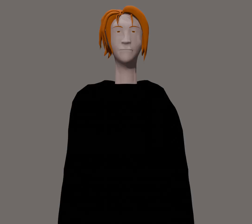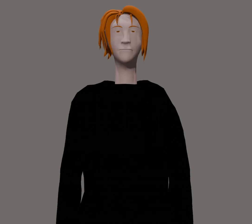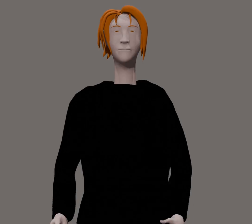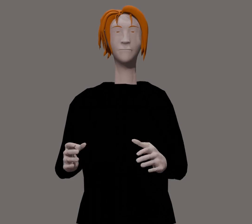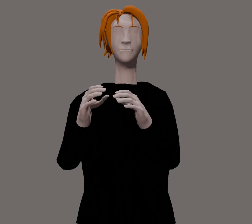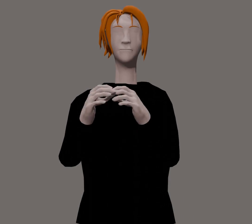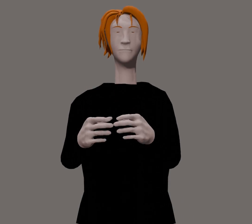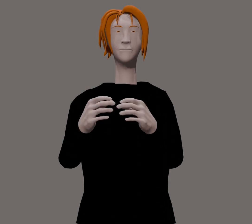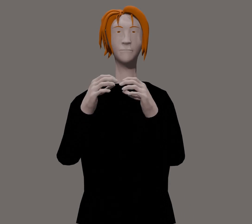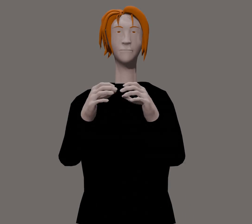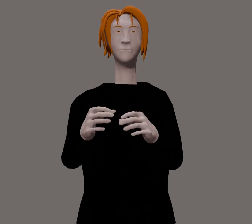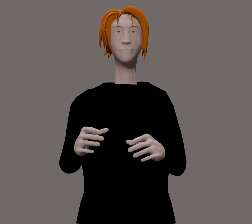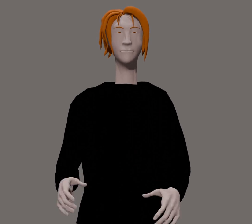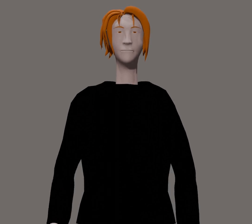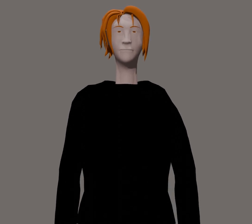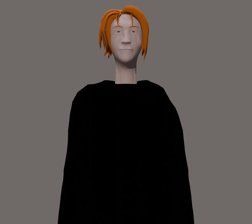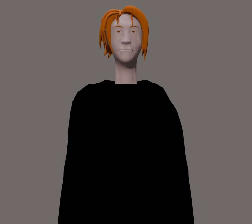Choke (Strangle)